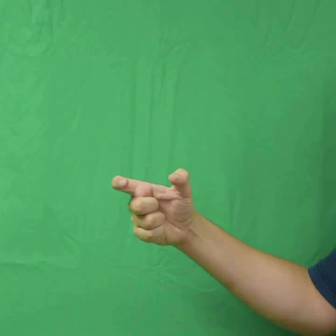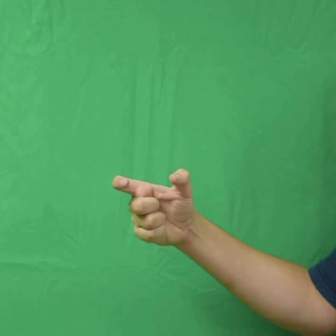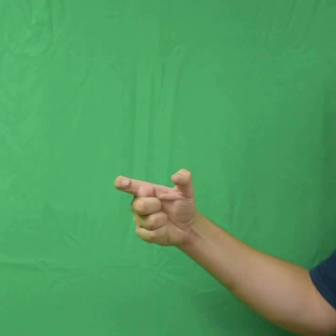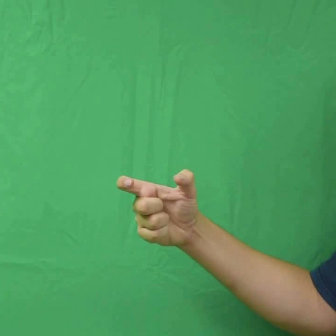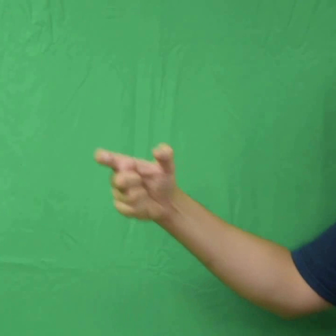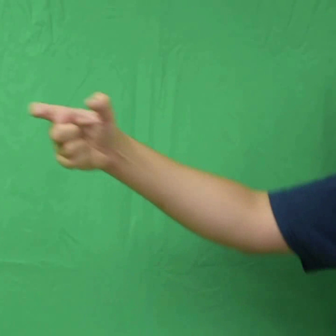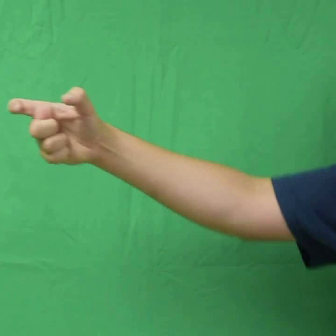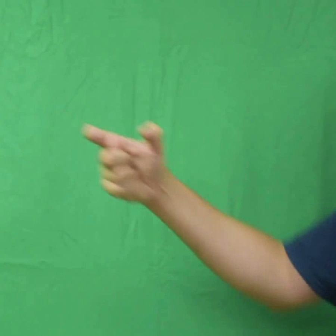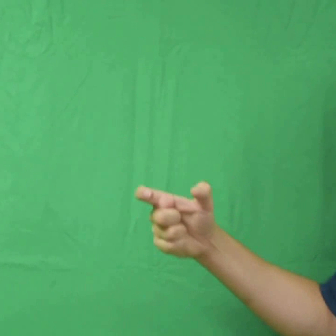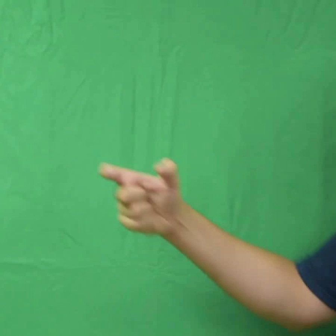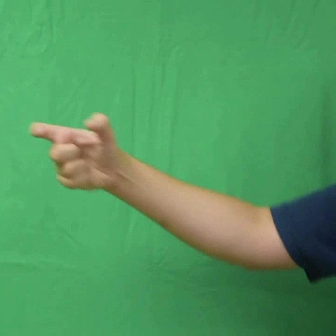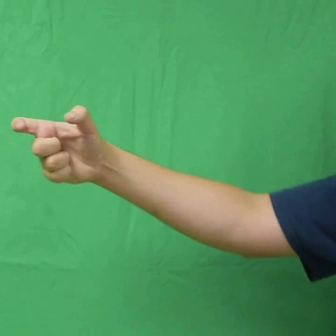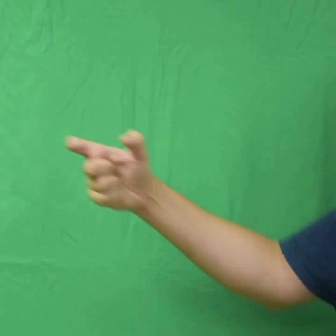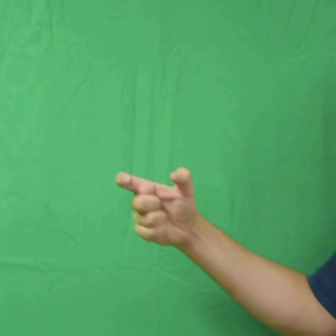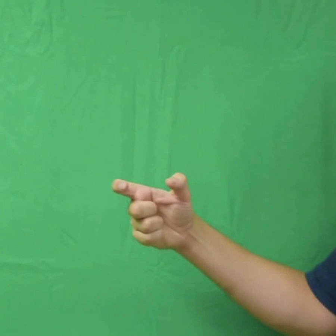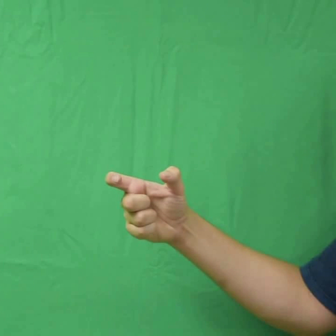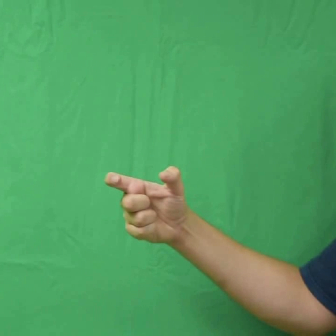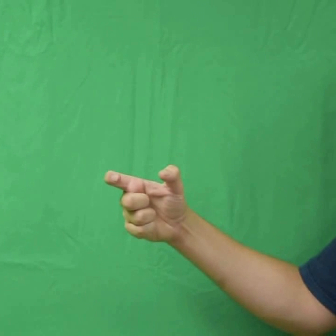X